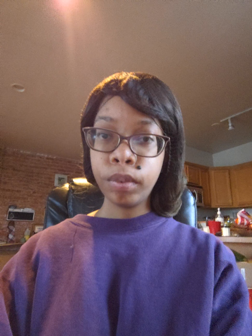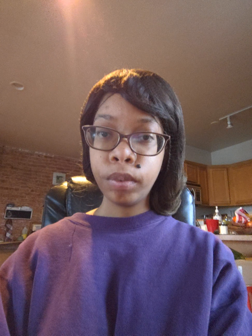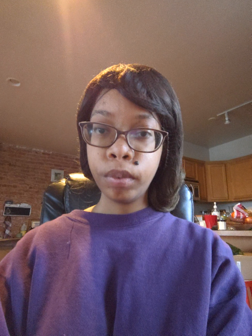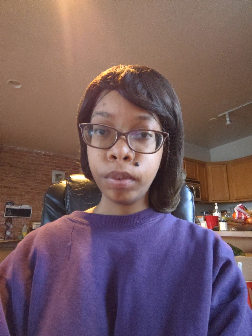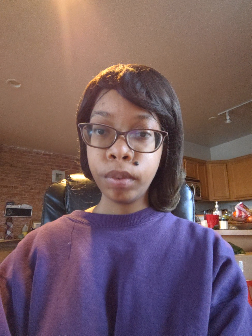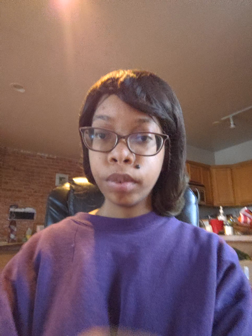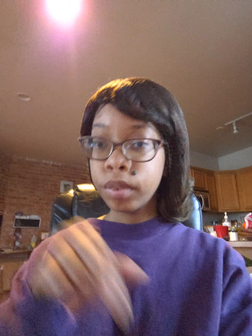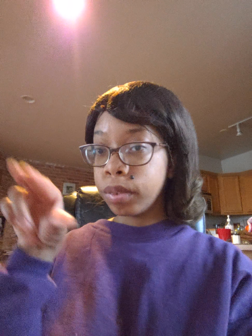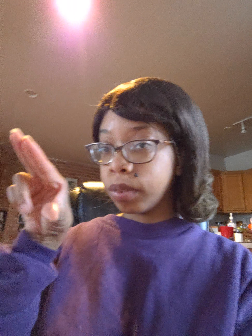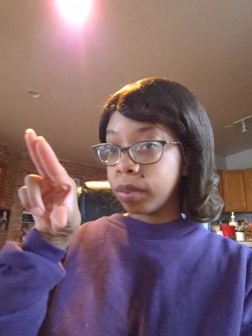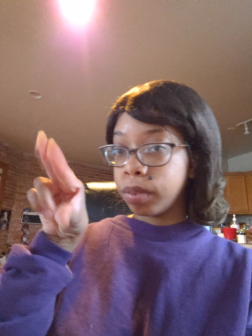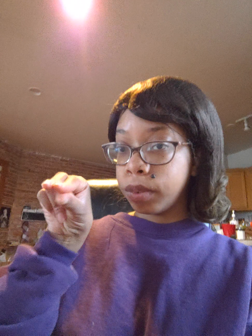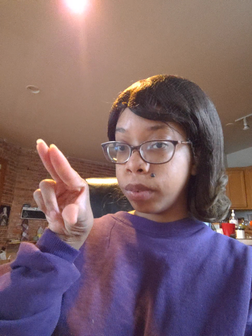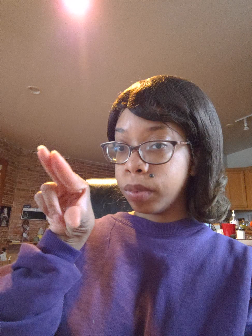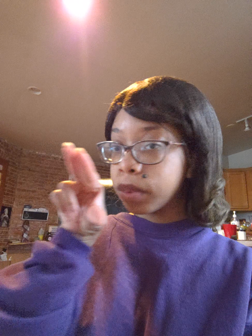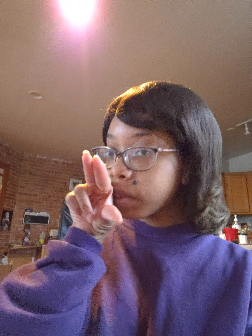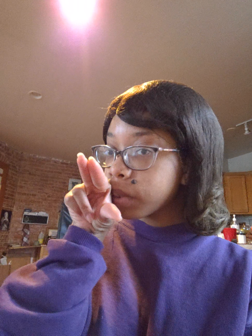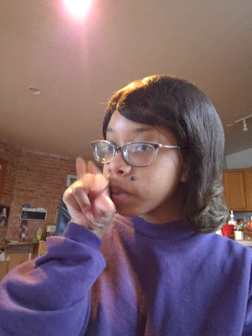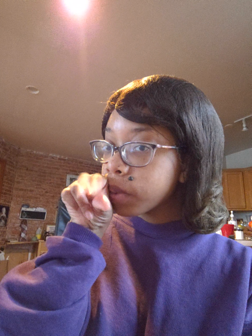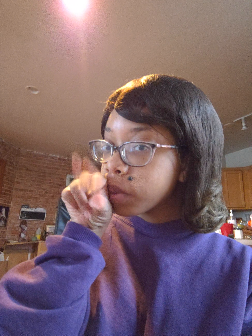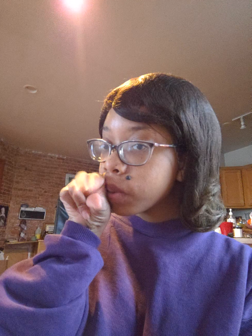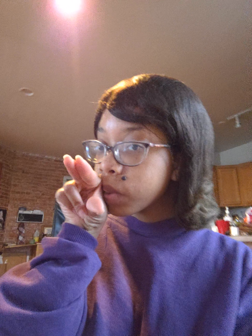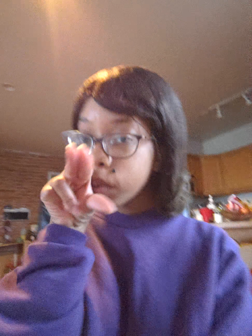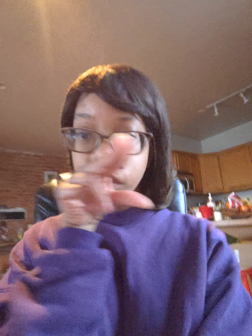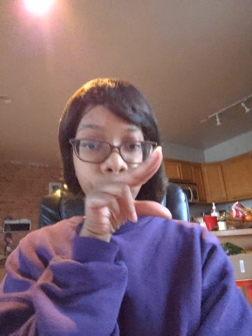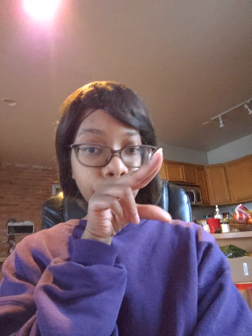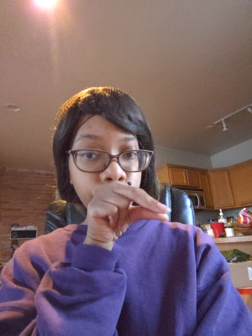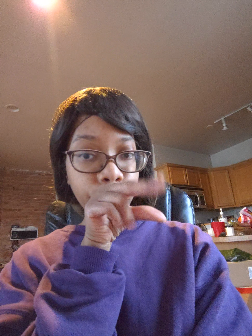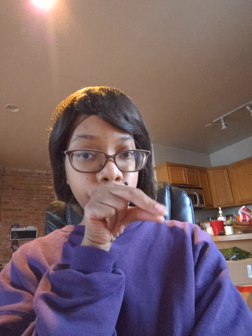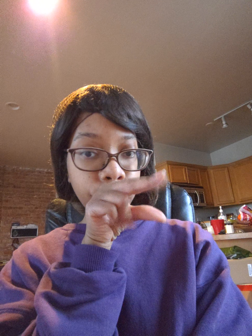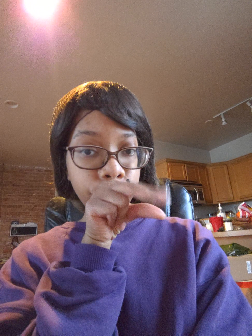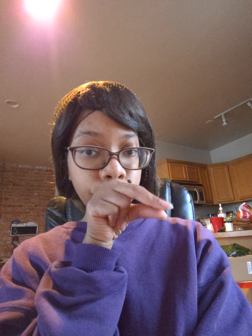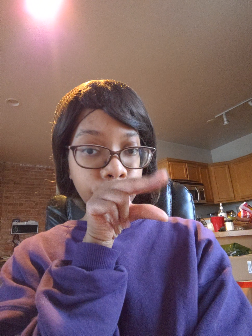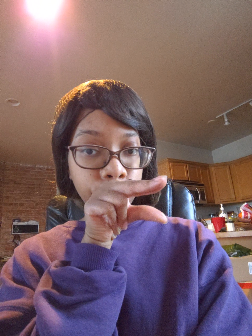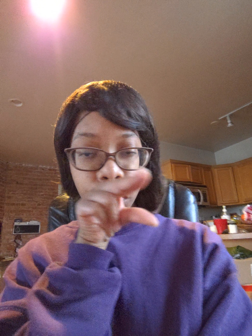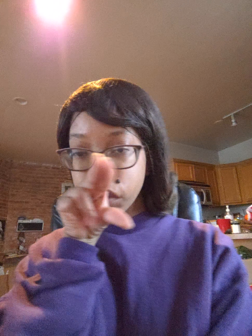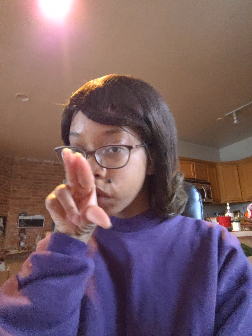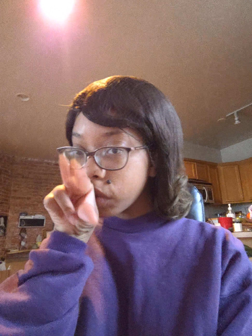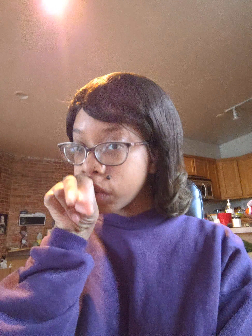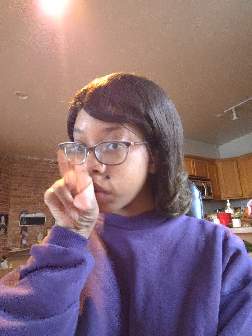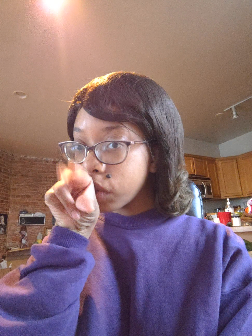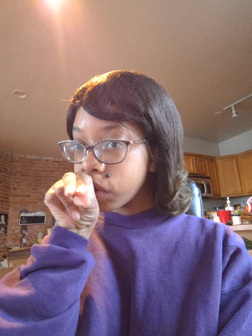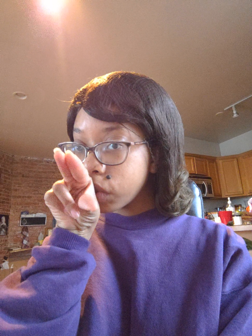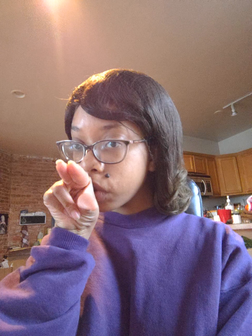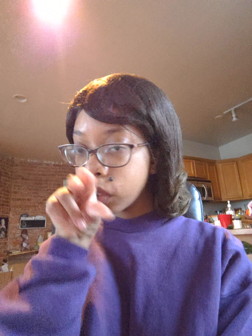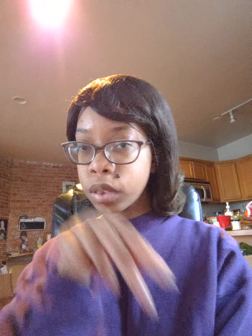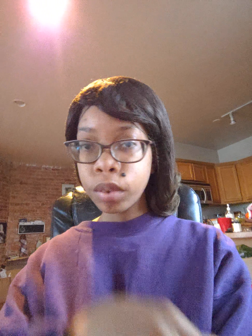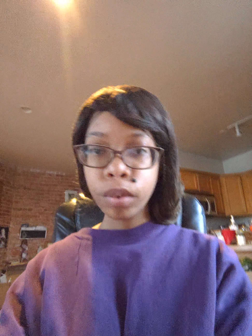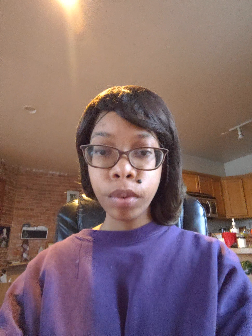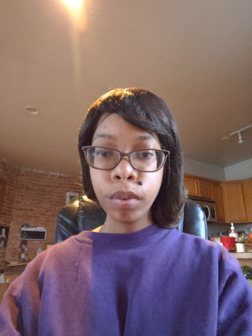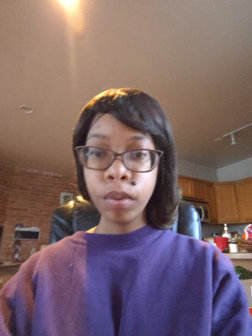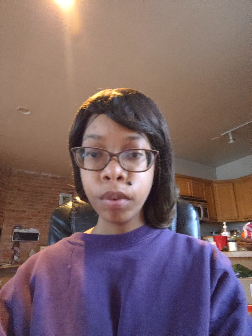duck